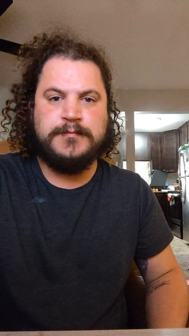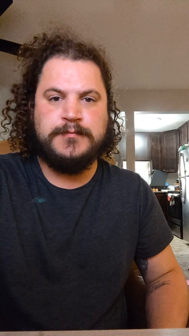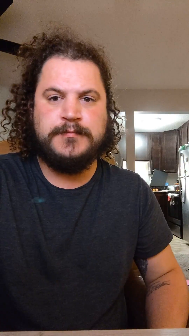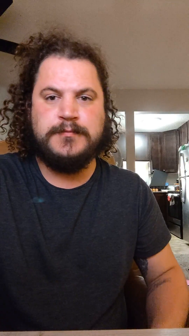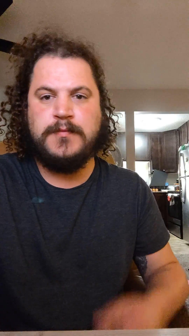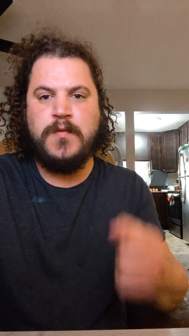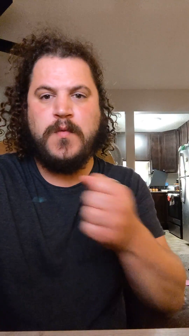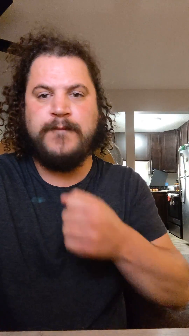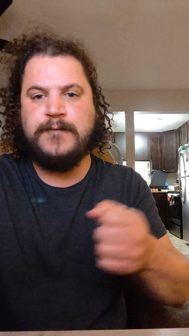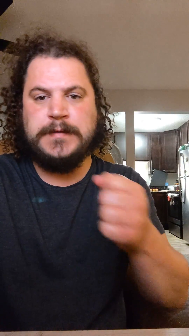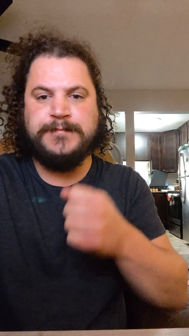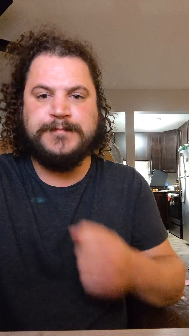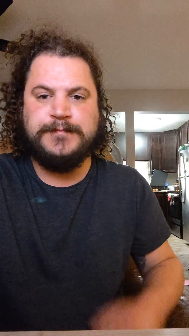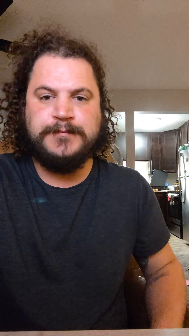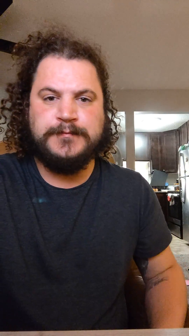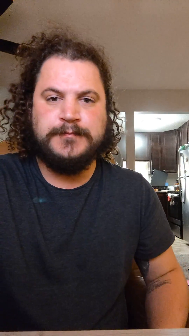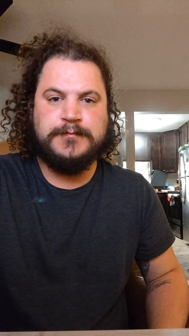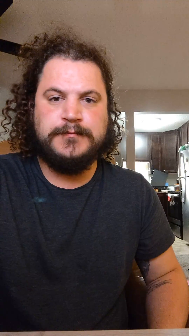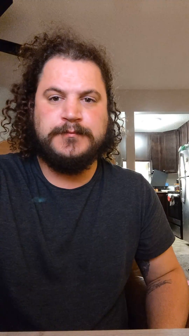coffee